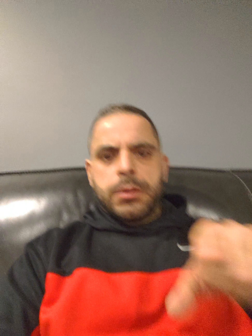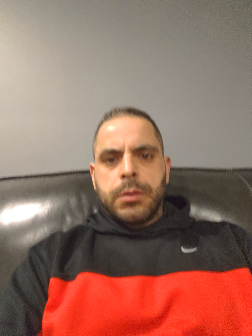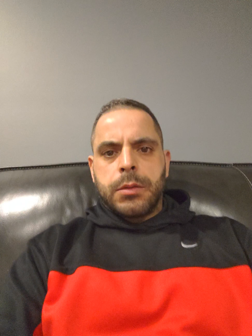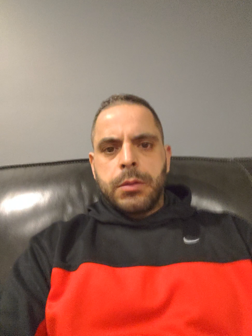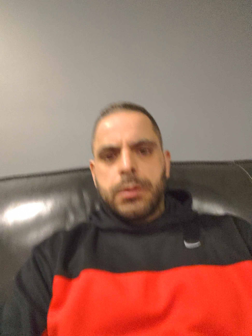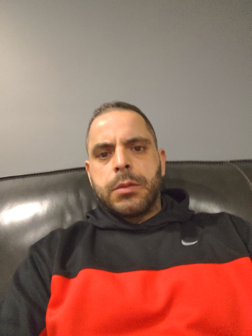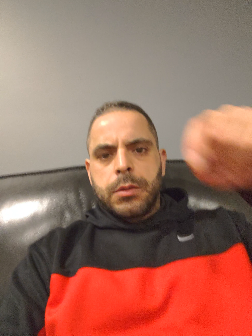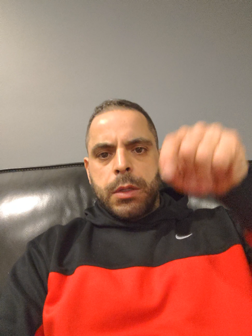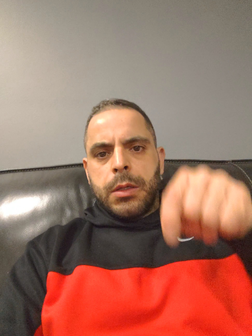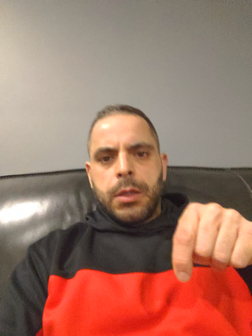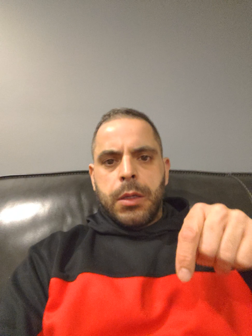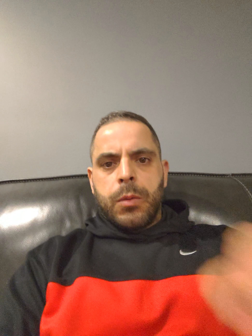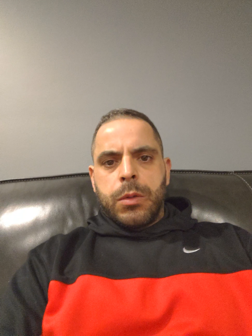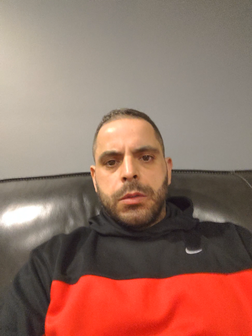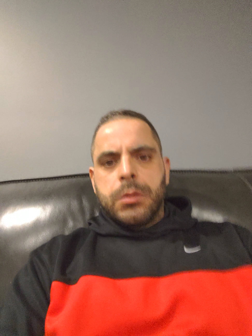down